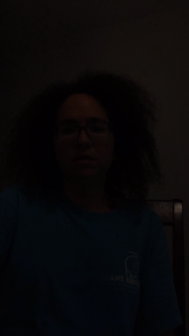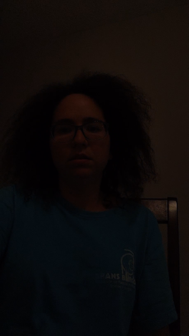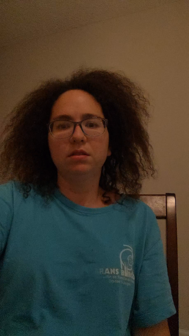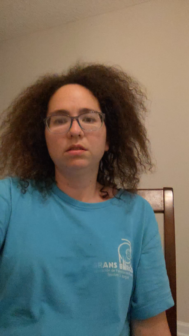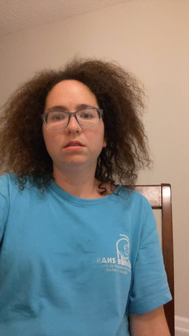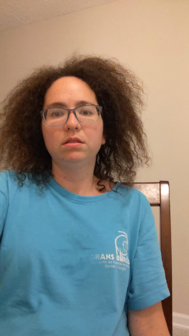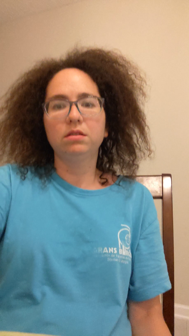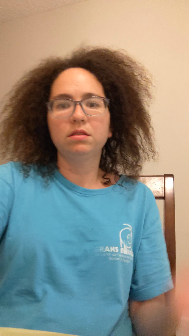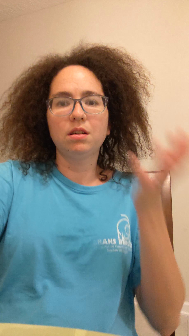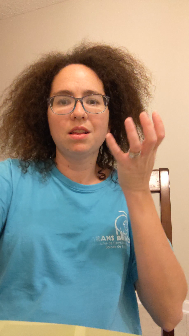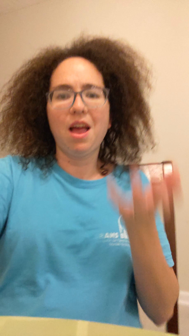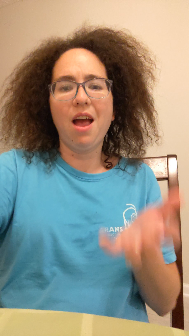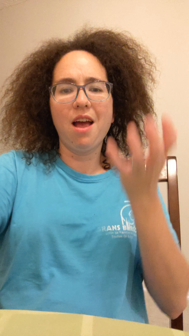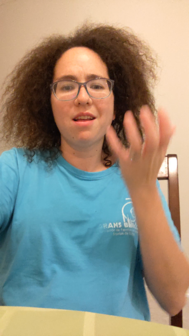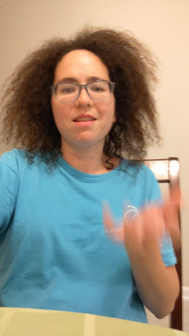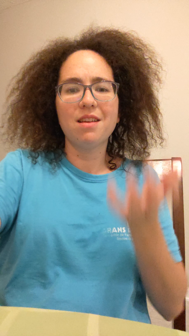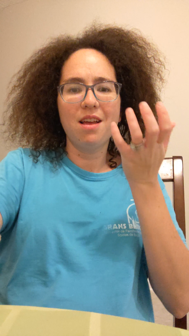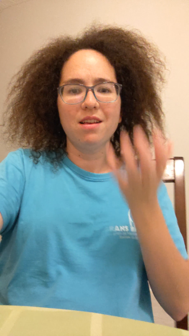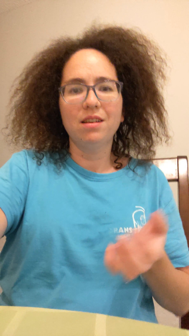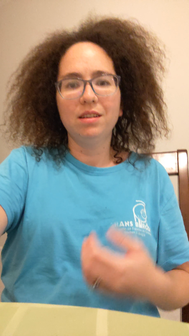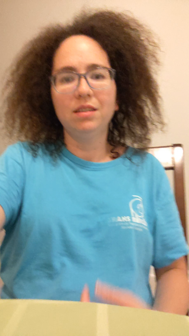heavy